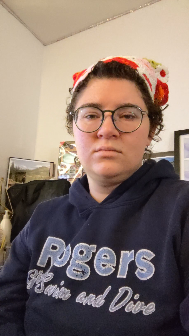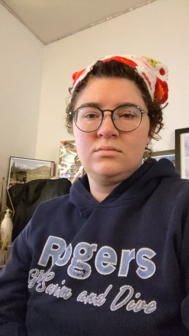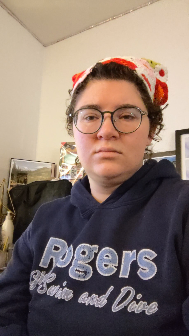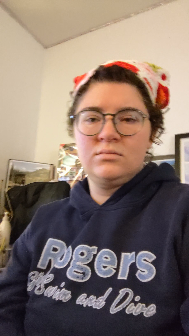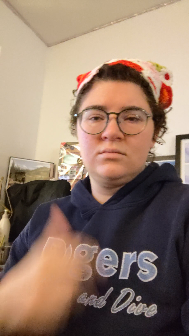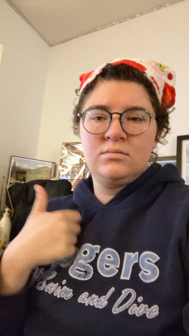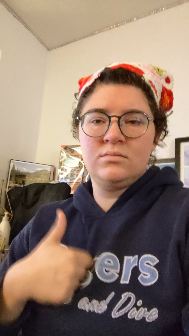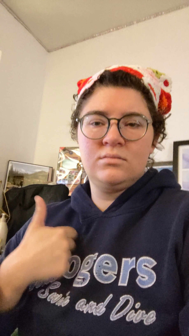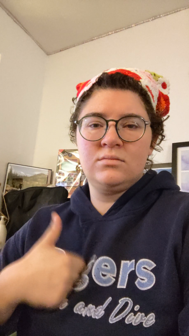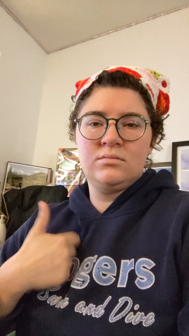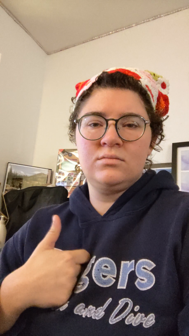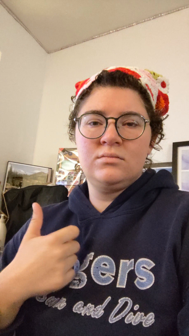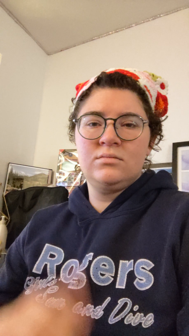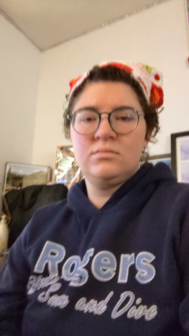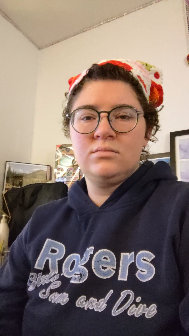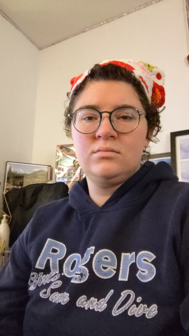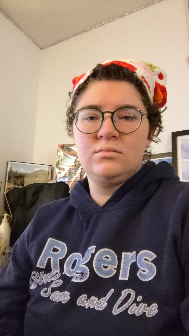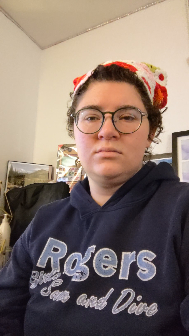bathtub